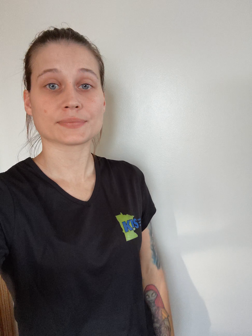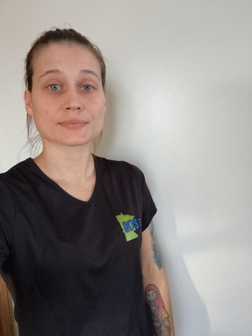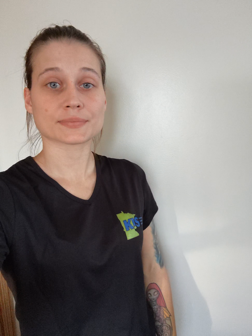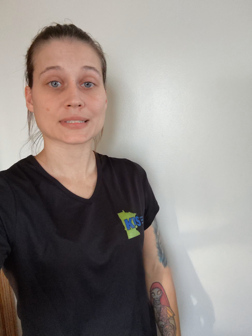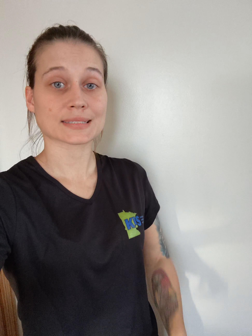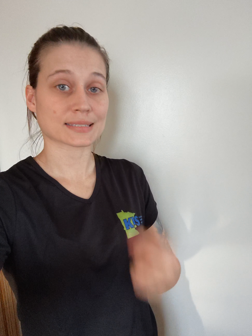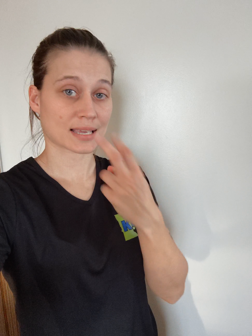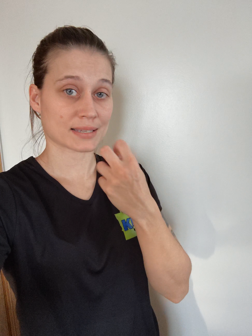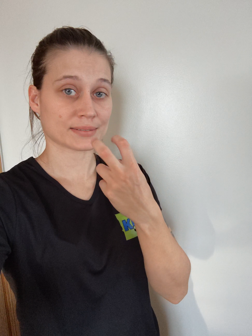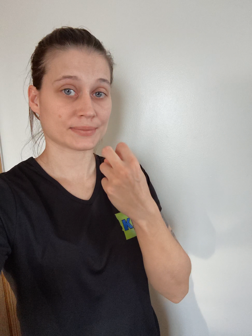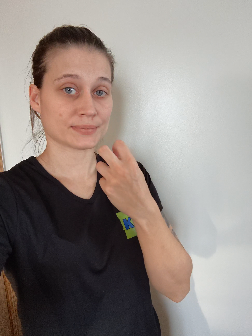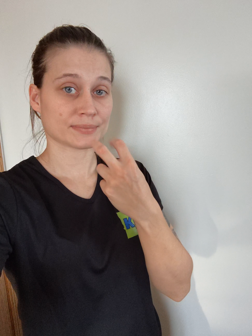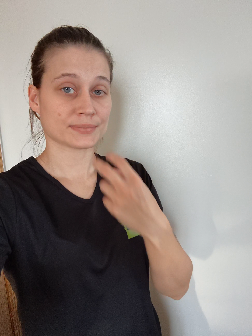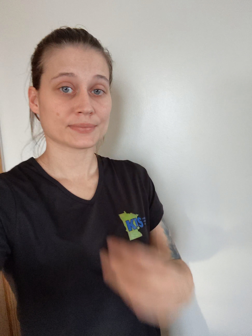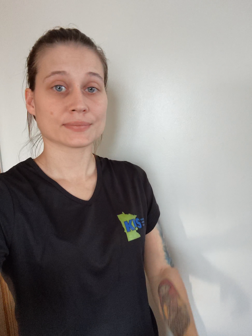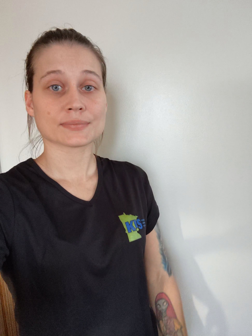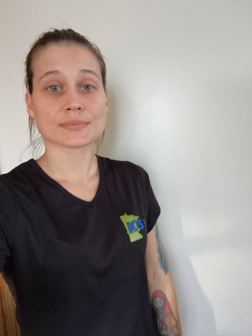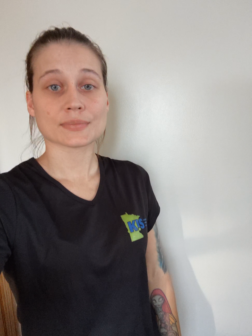snack